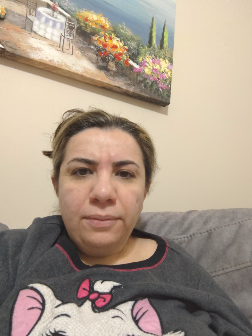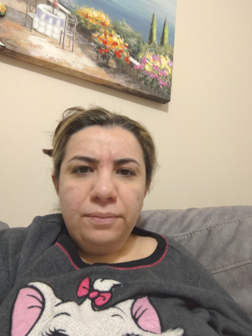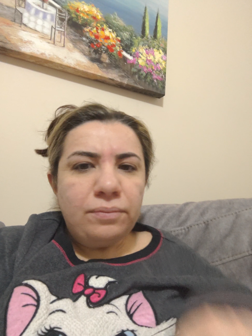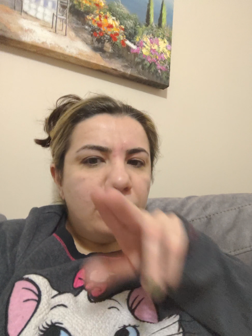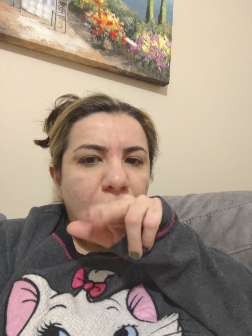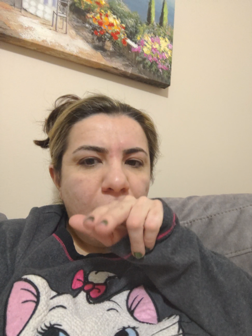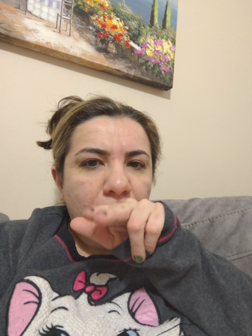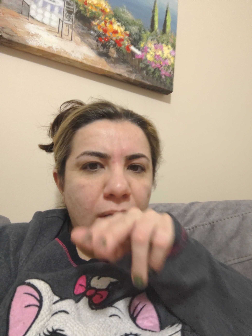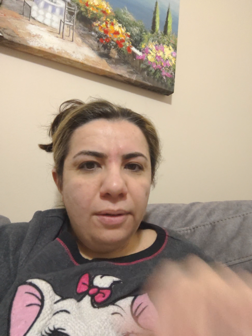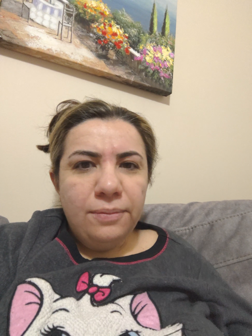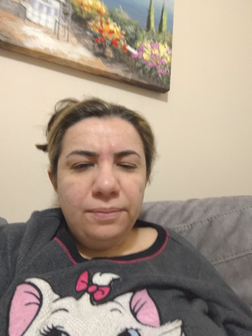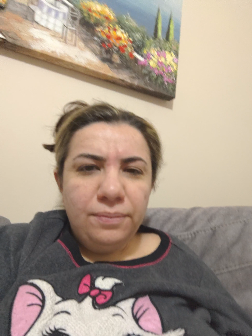tongue